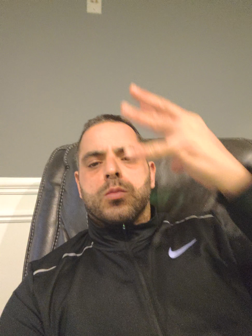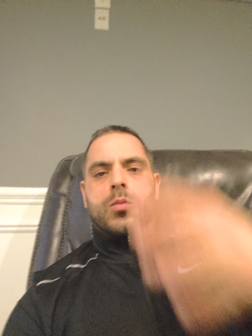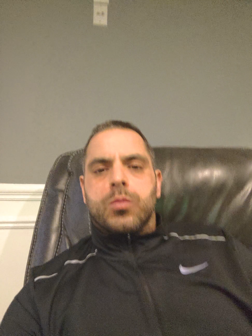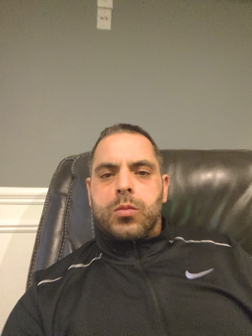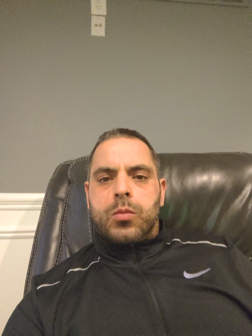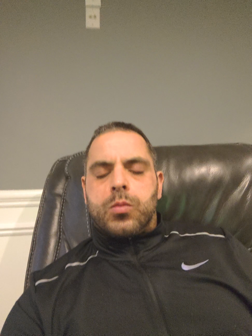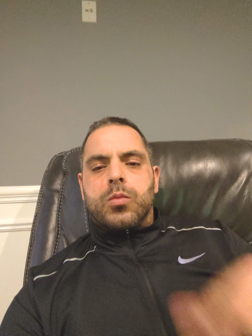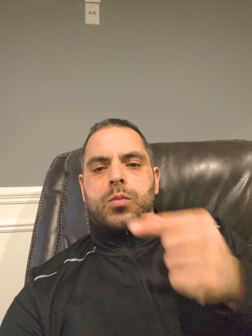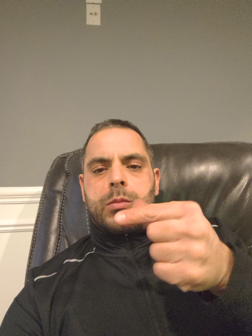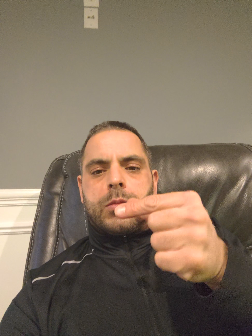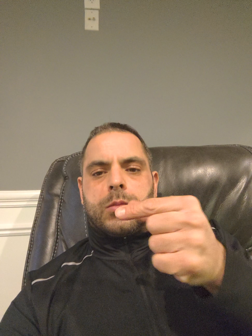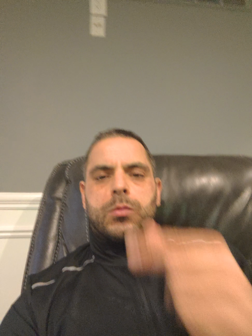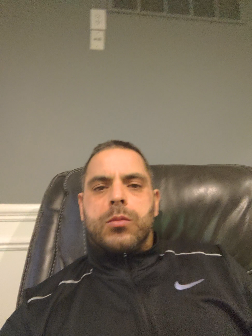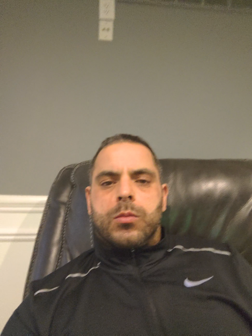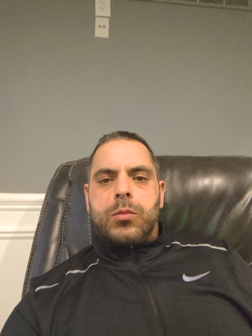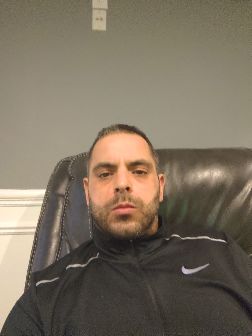green